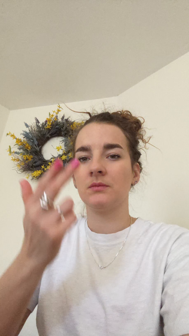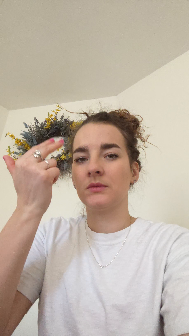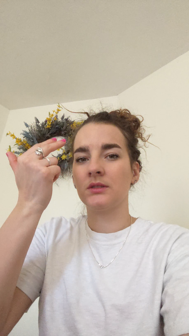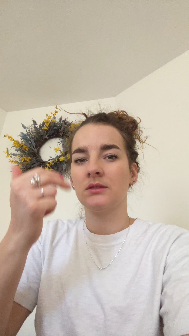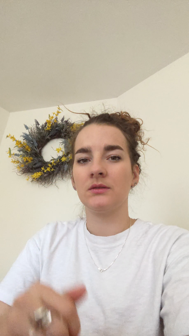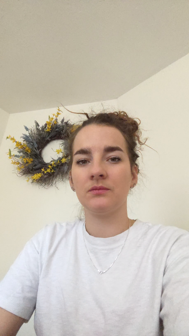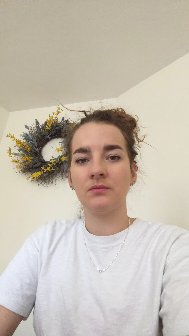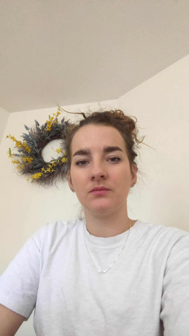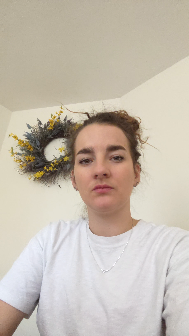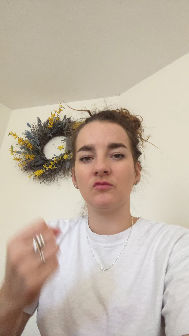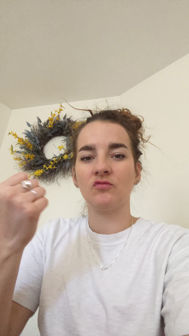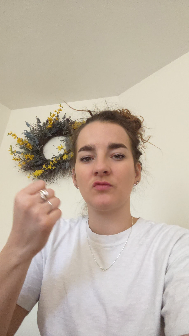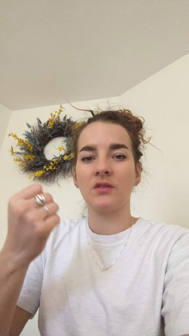shake